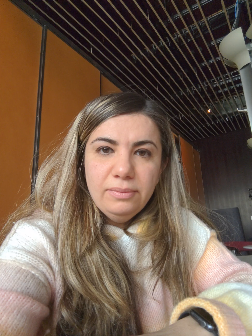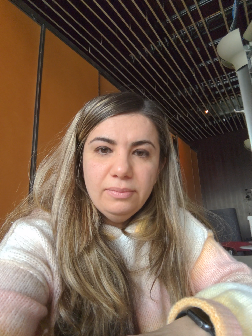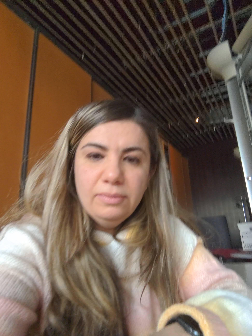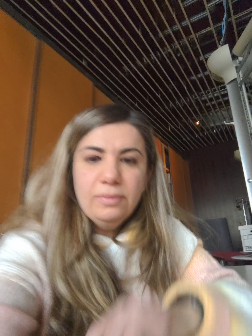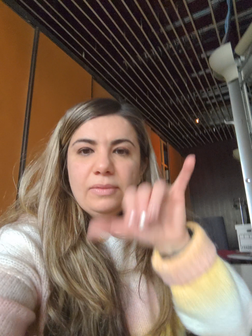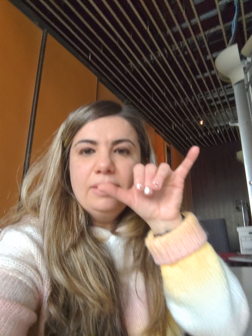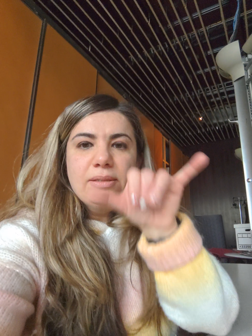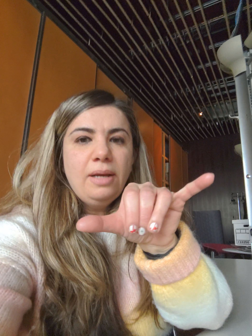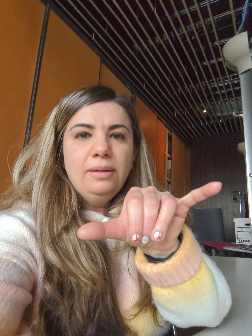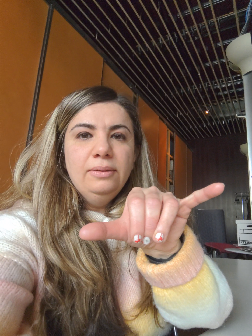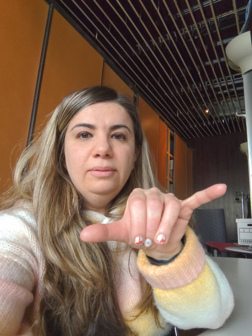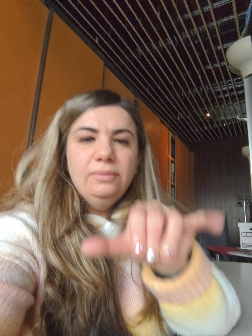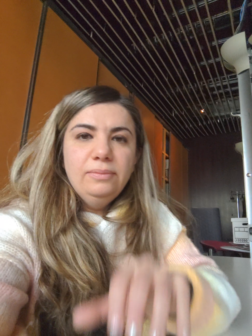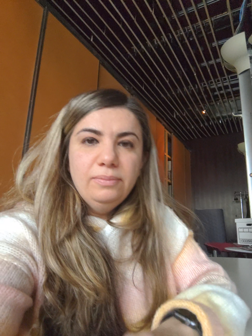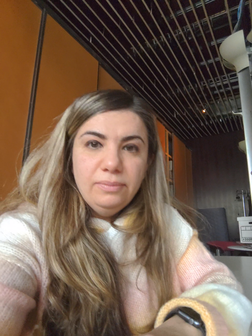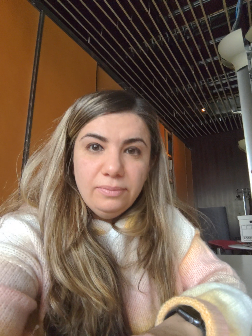stay